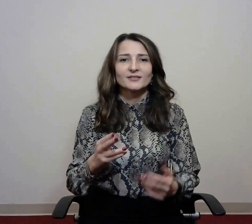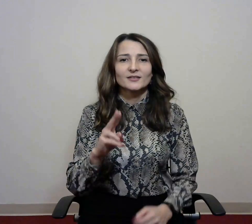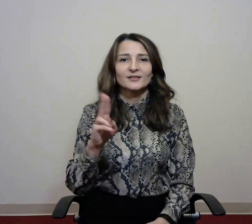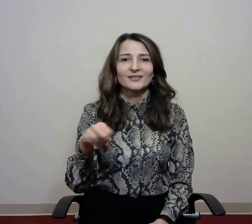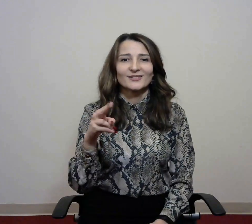D